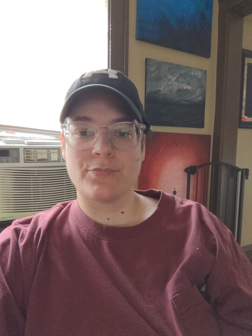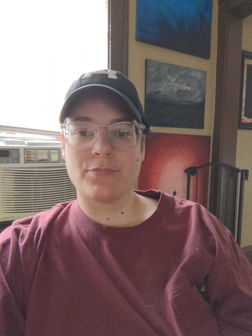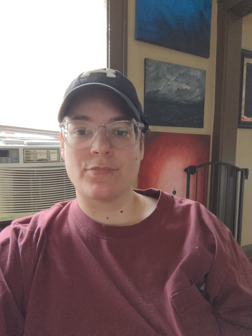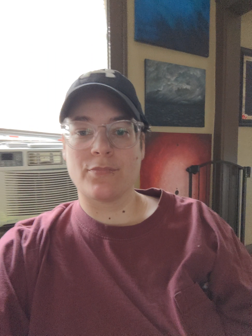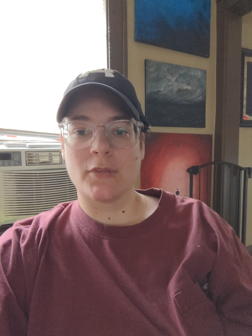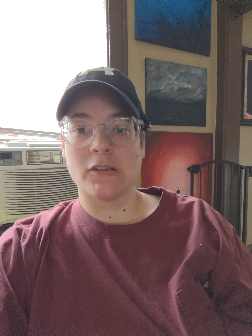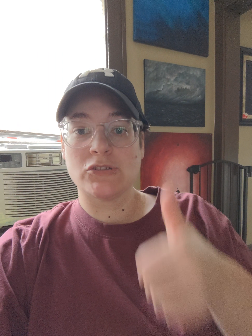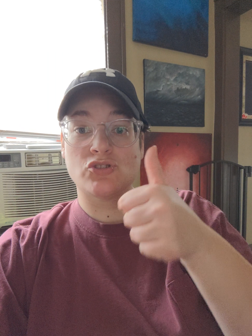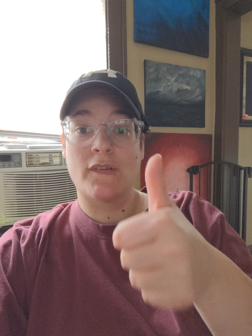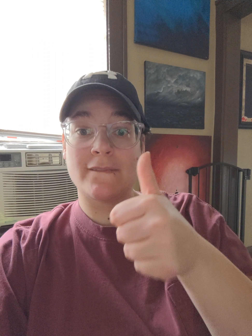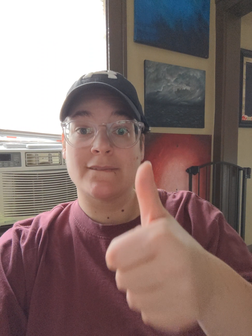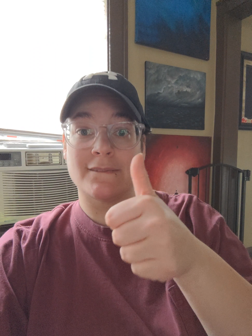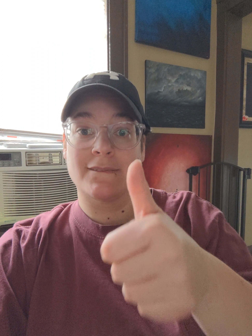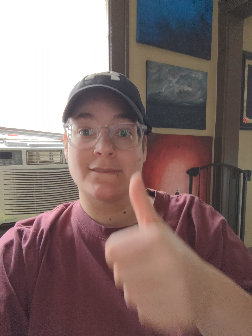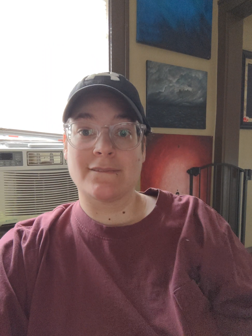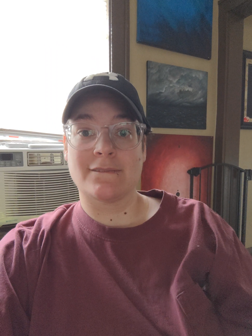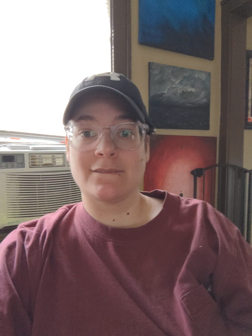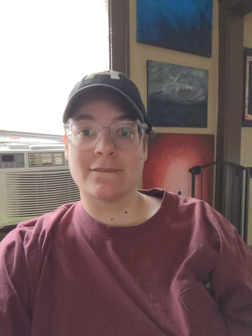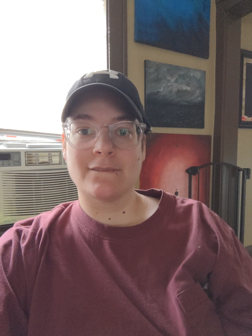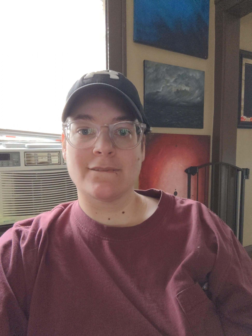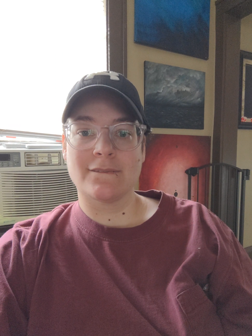yourself